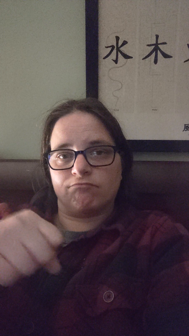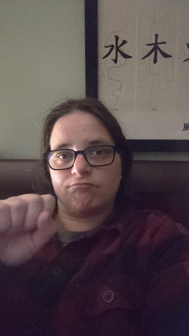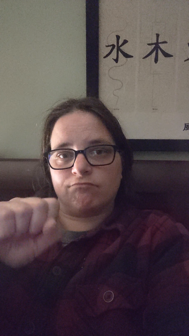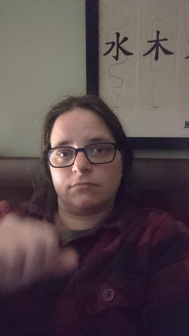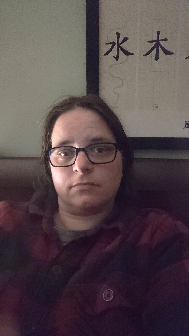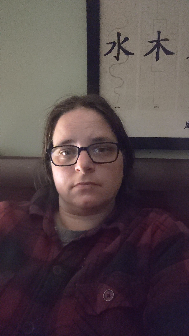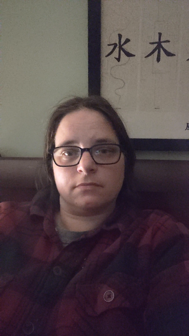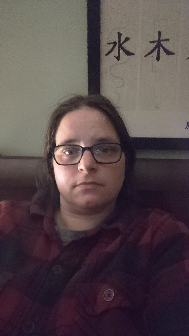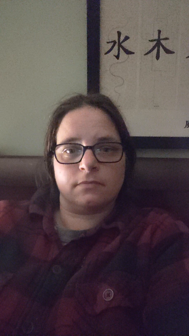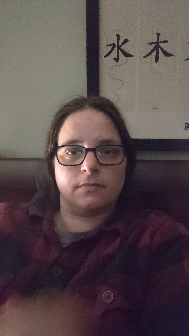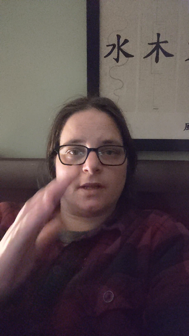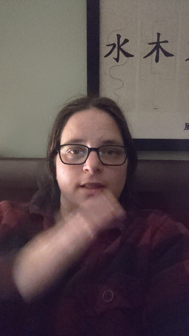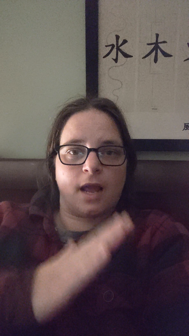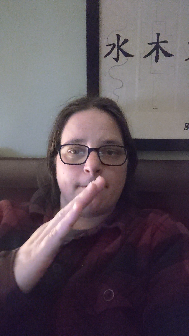clap